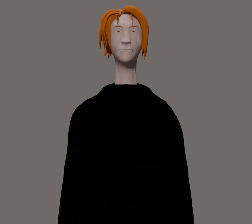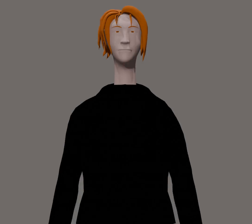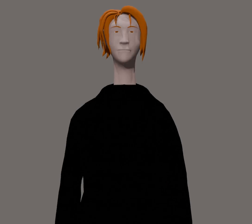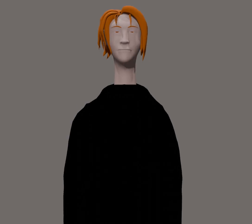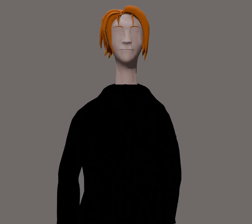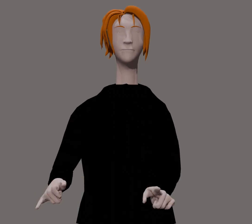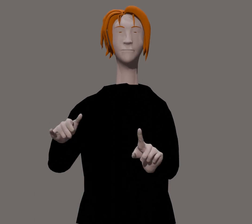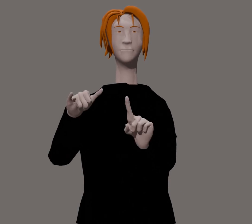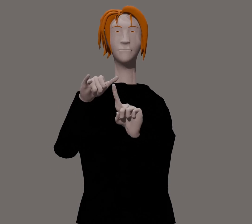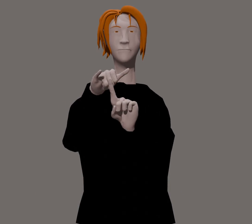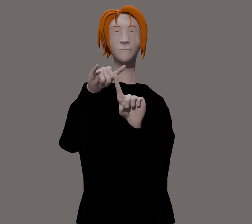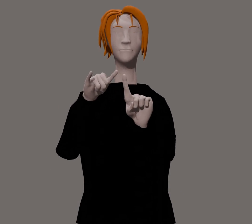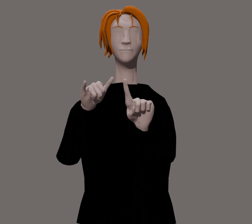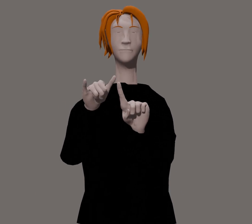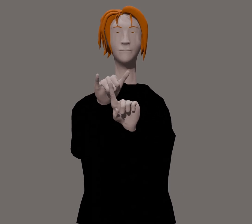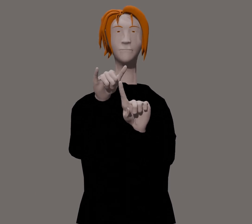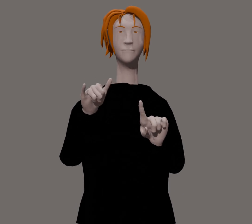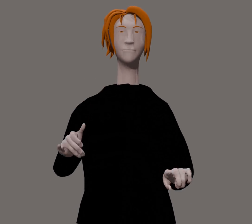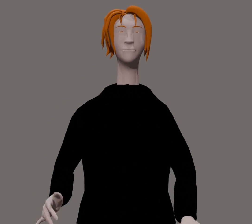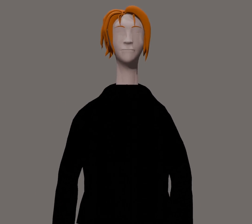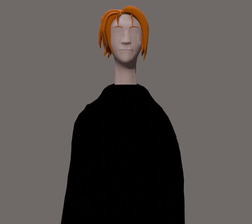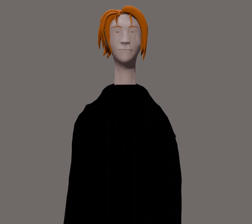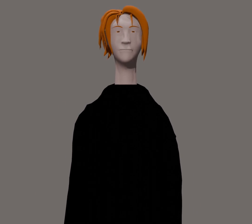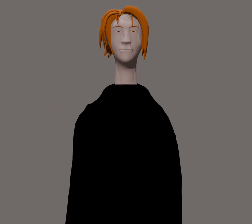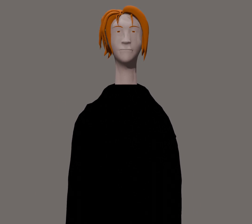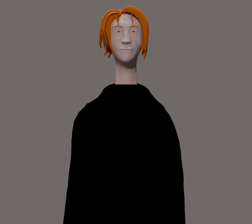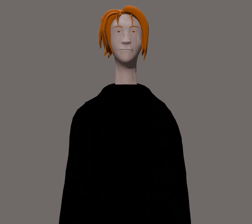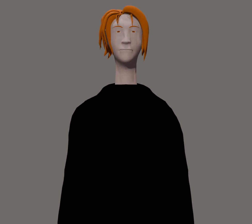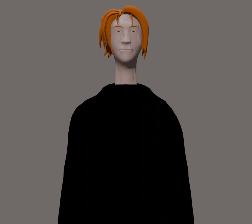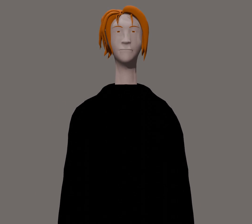Bully